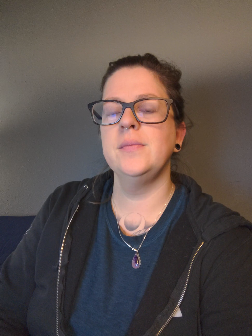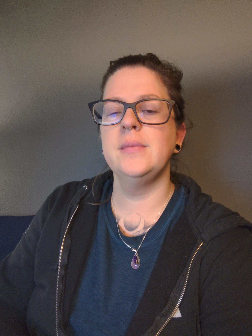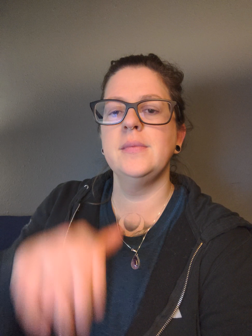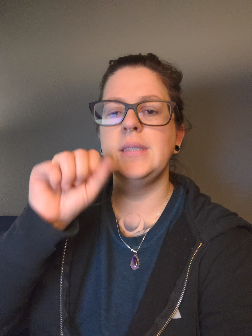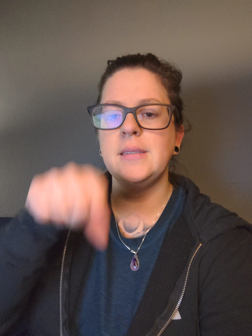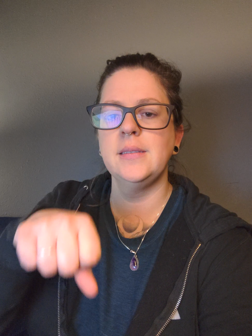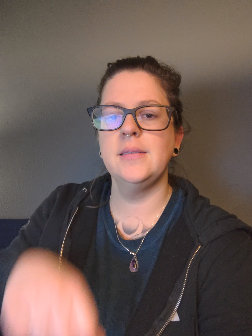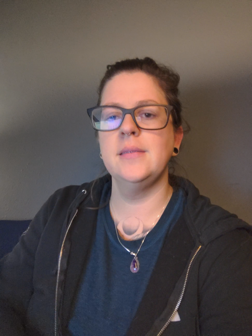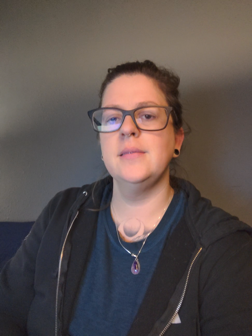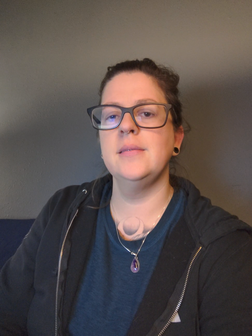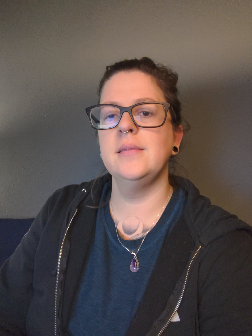yes